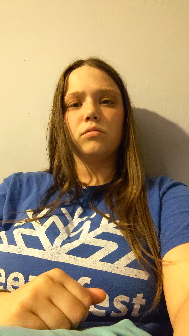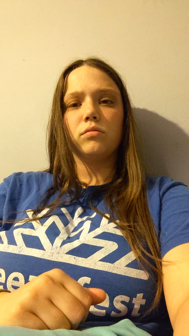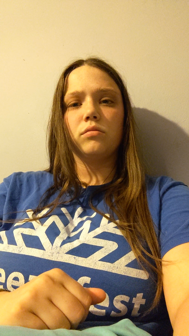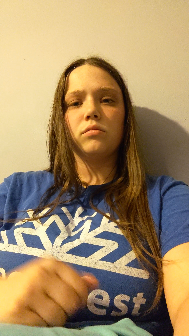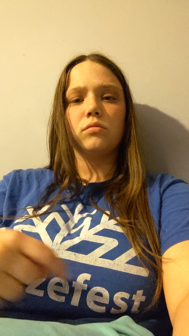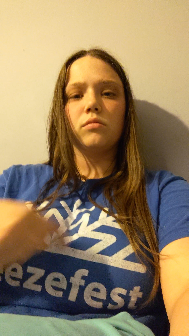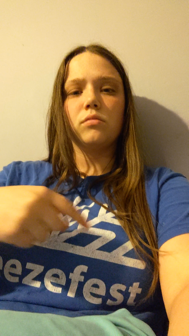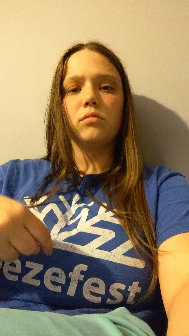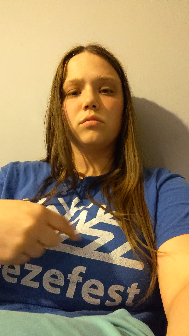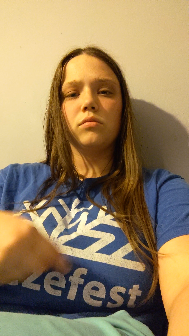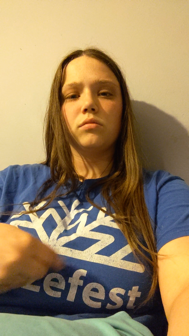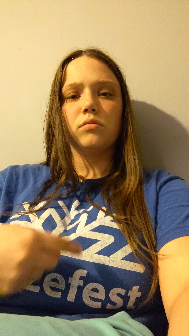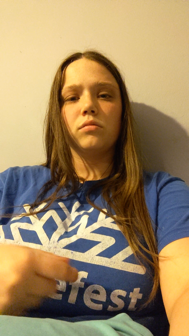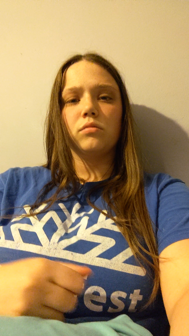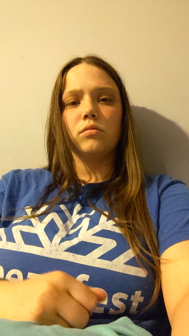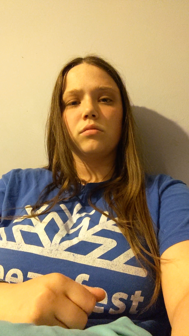belly button